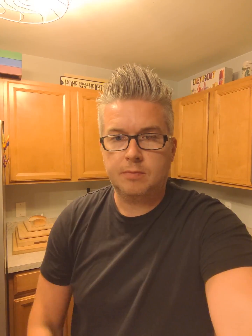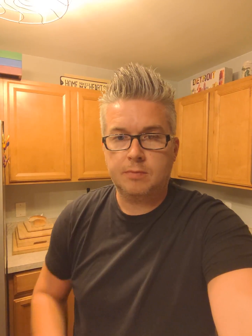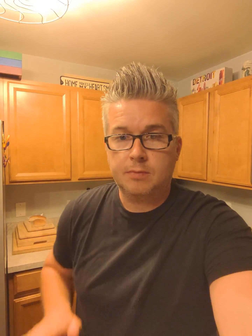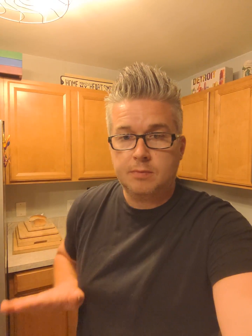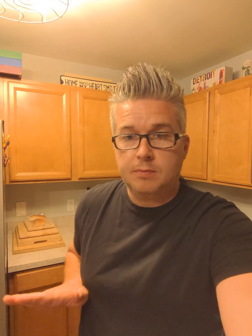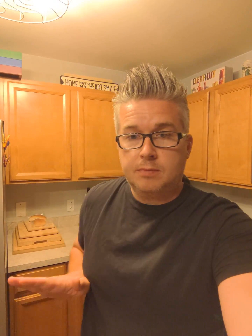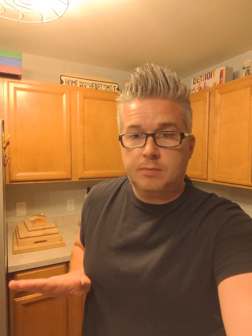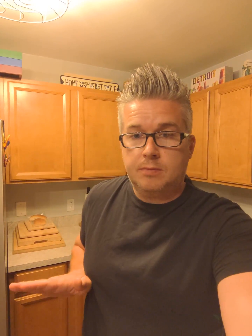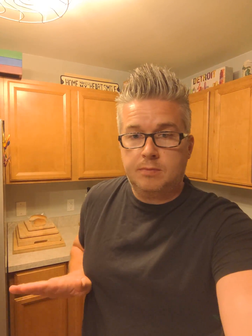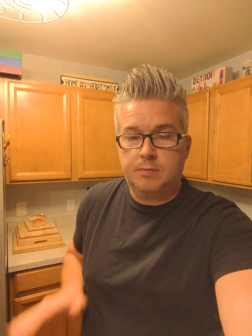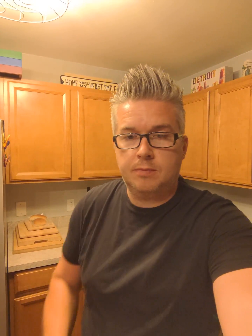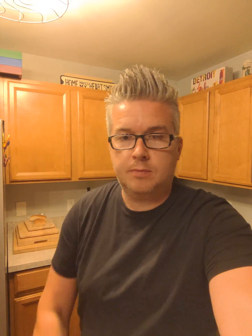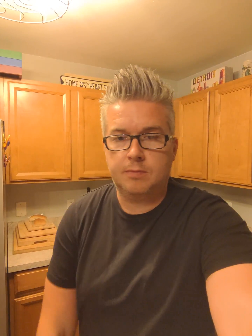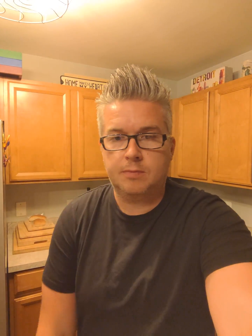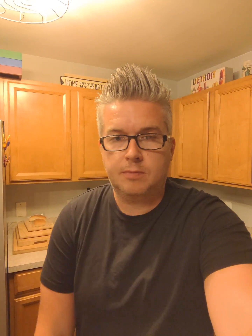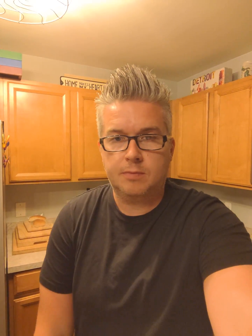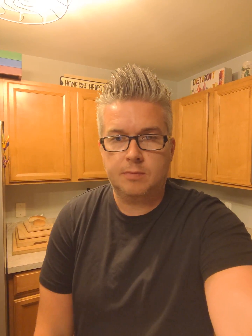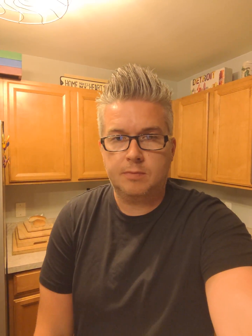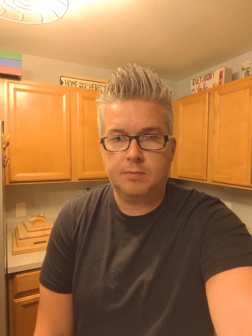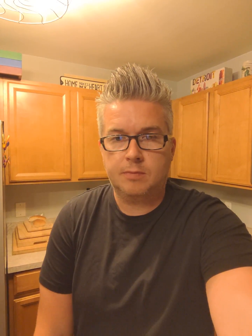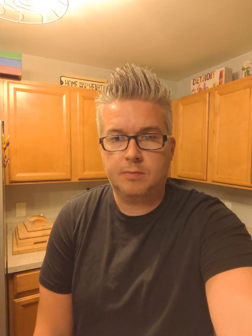penguin